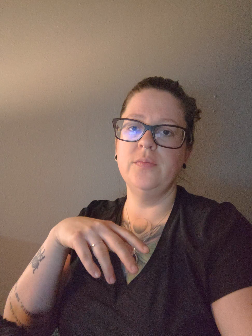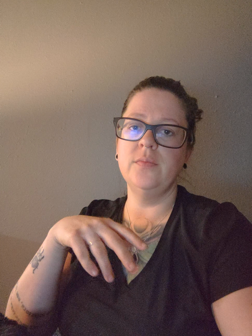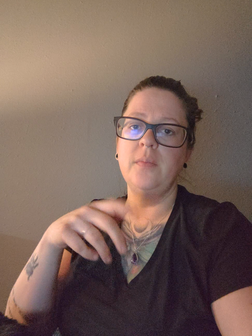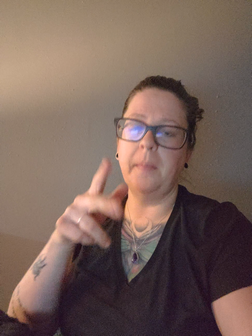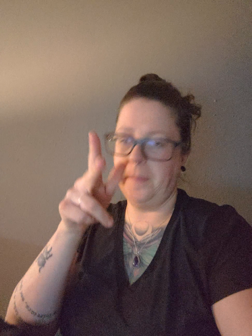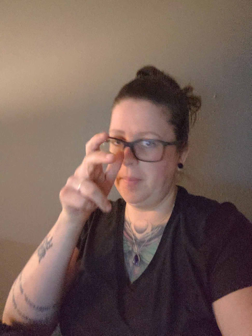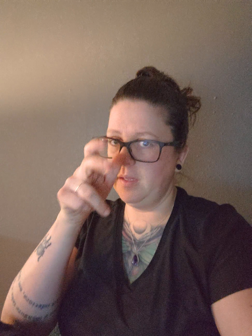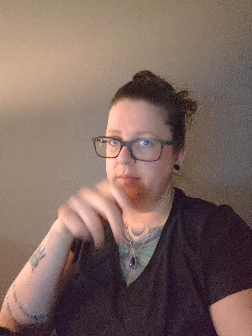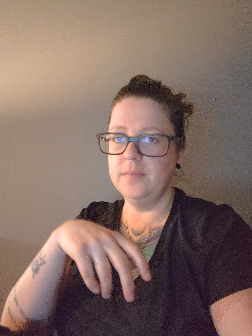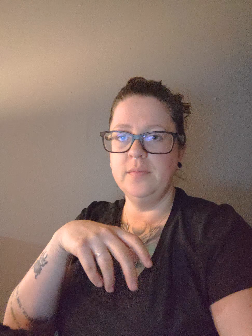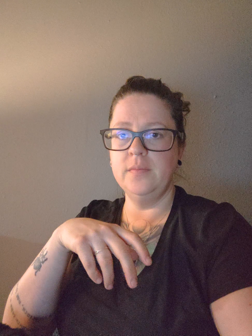bug